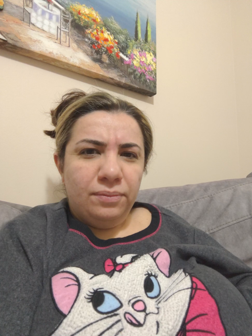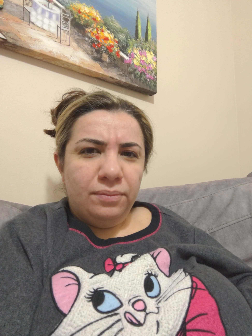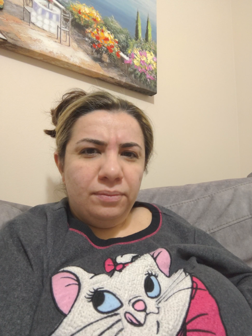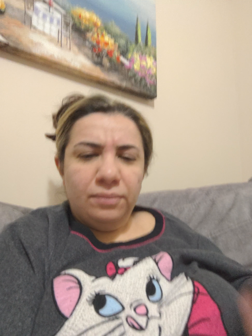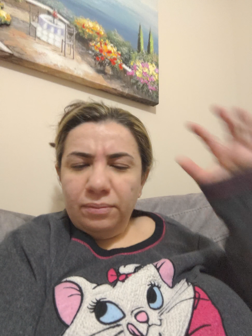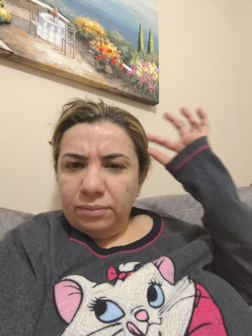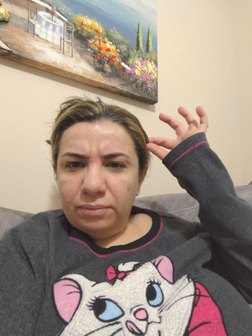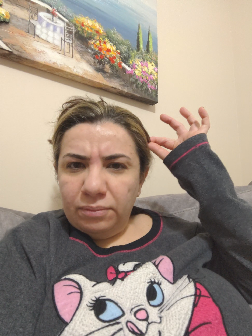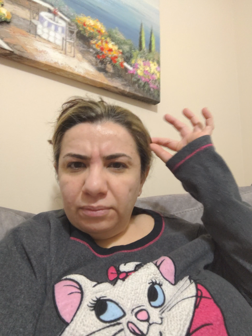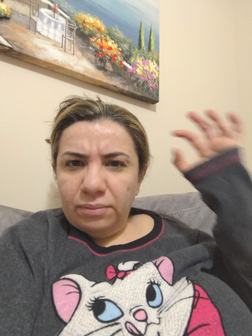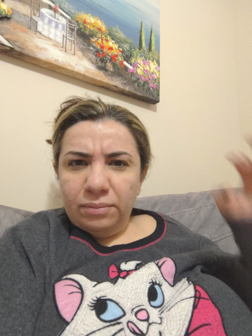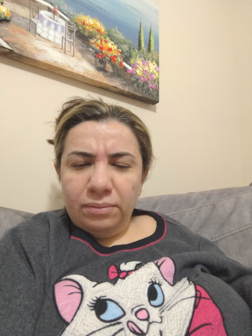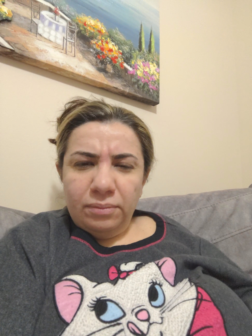hair